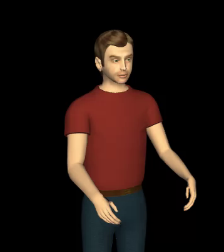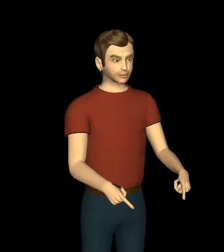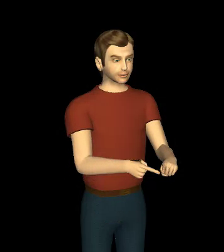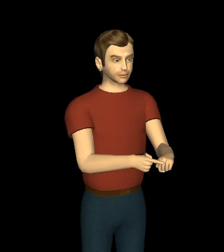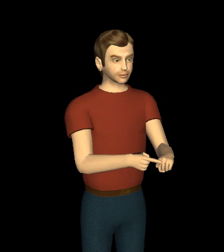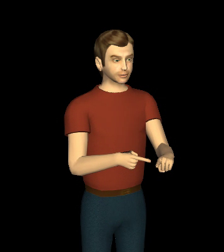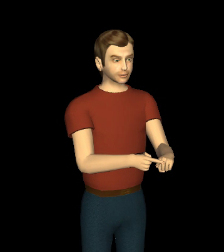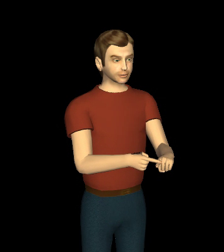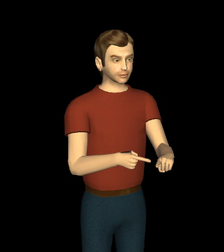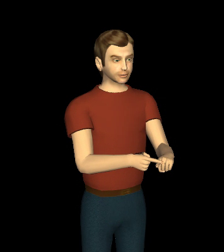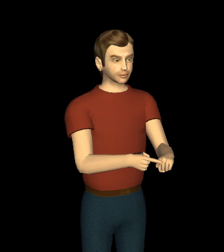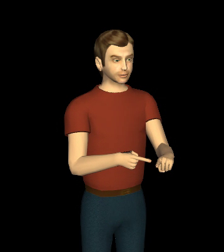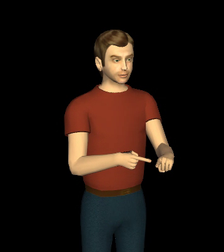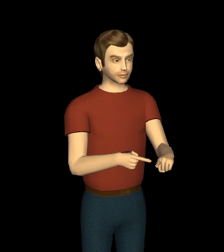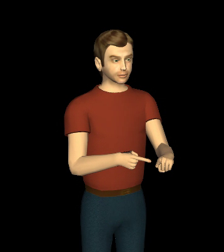سكاكين